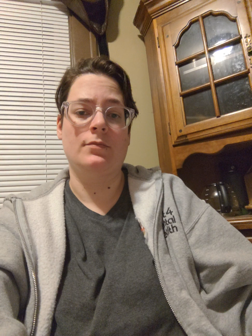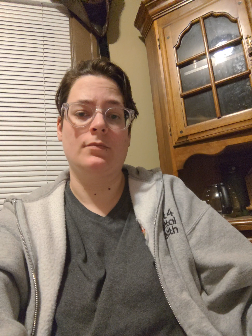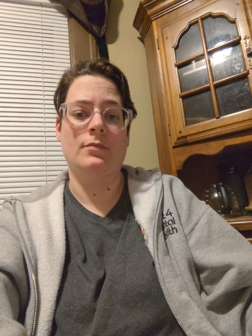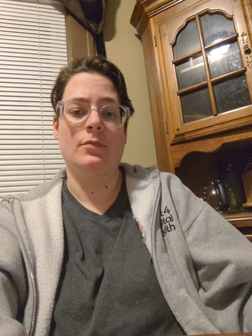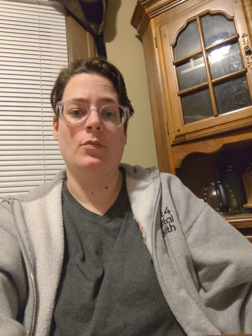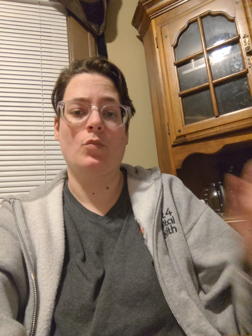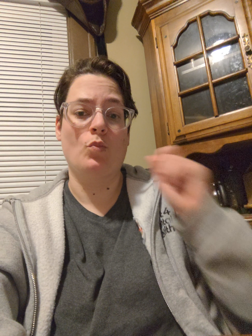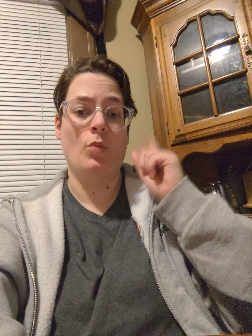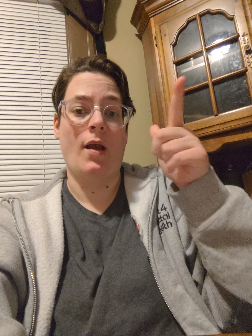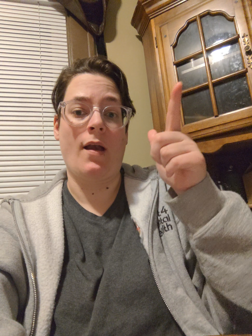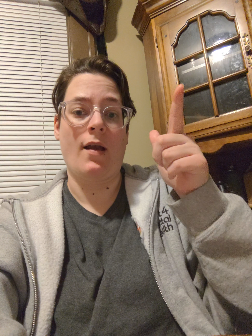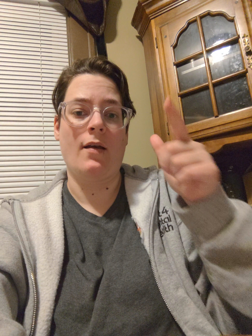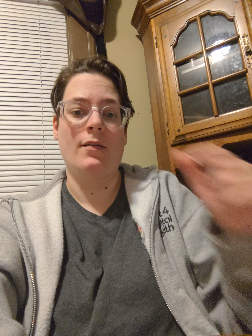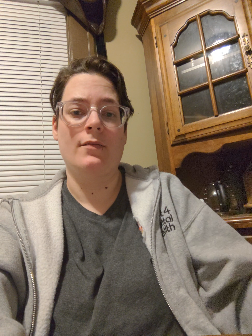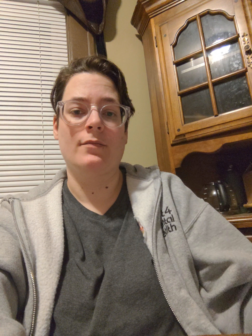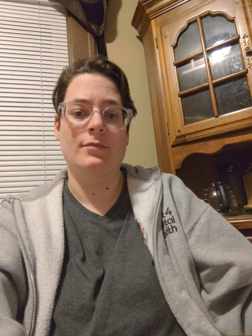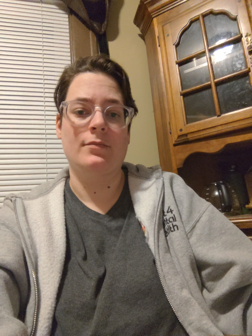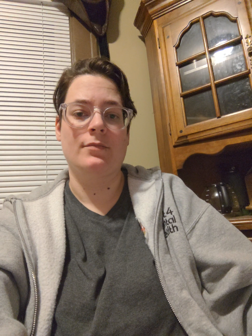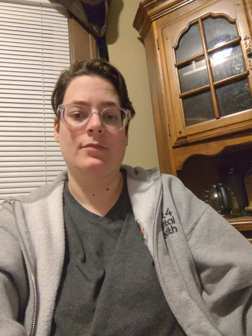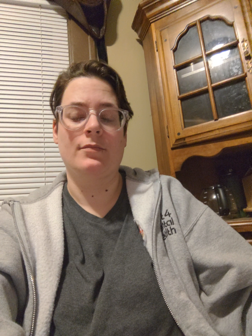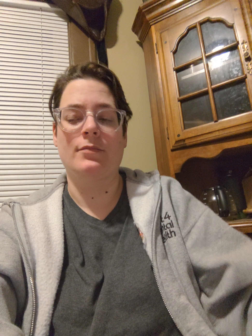wake